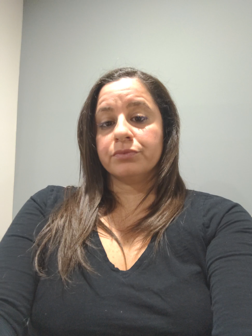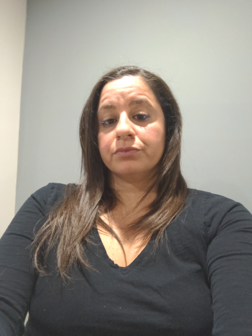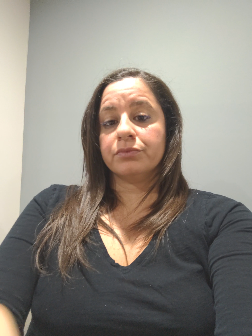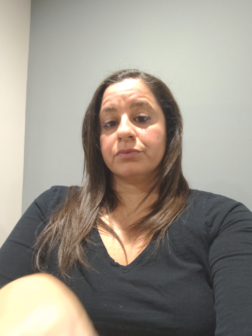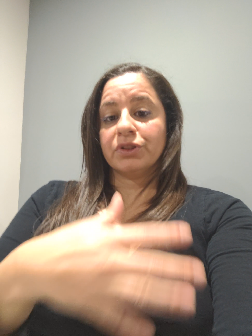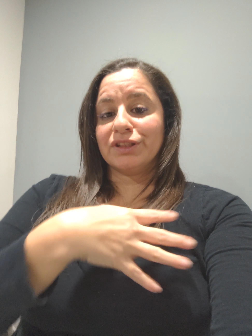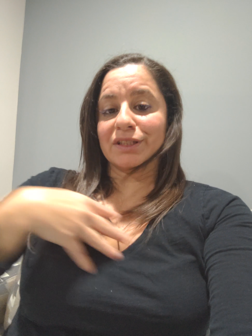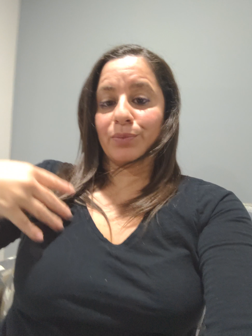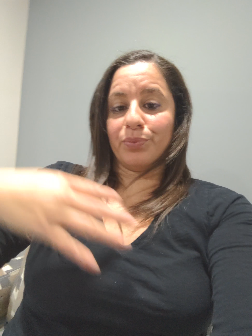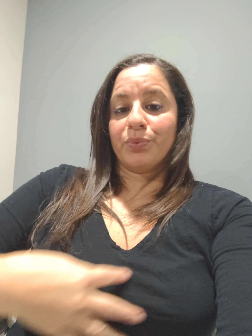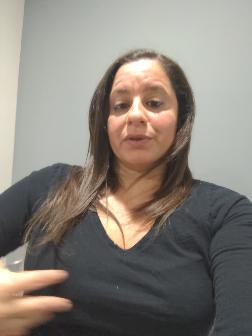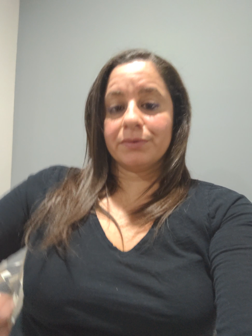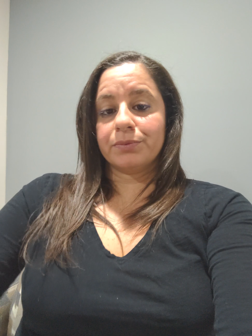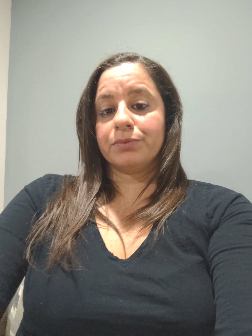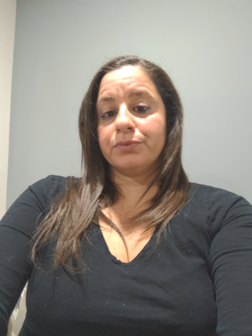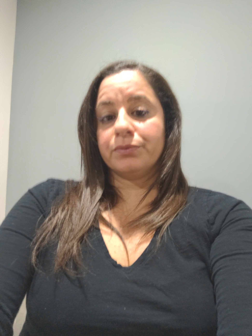zebra